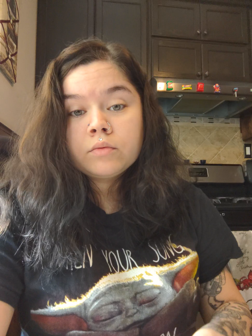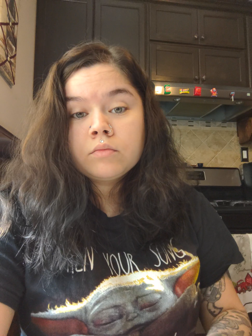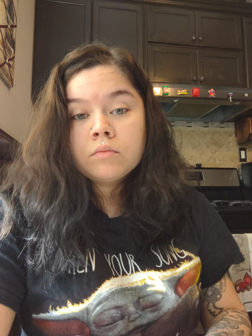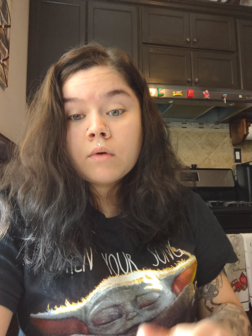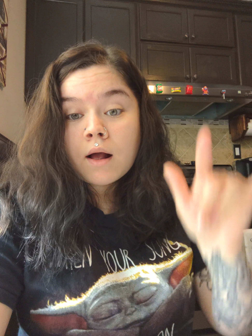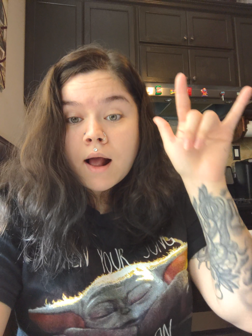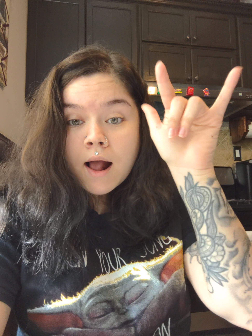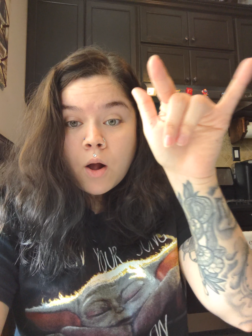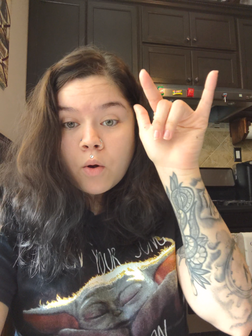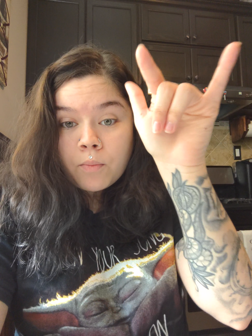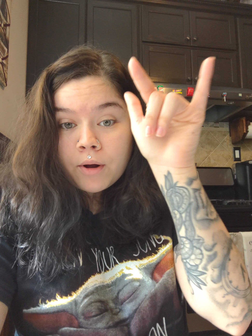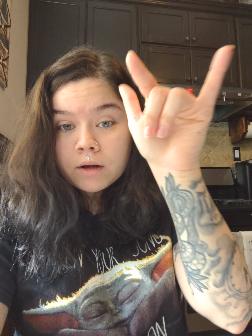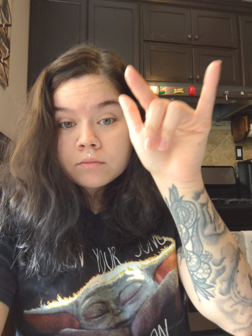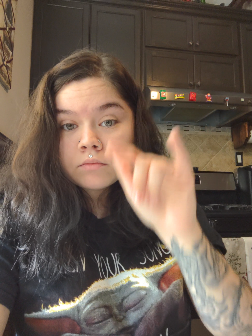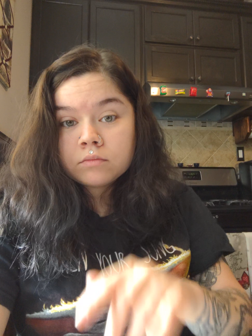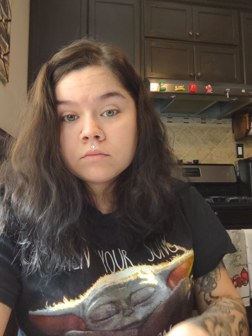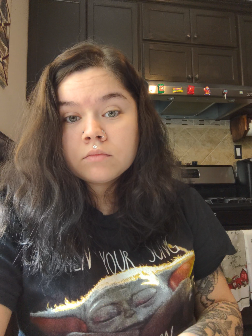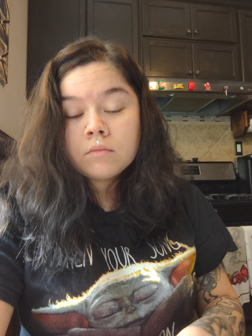airplane